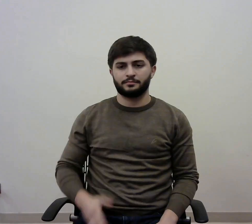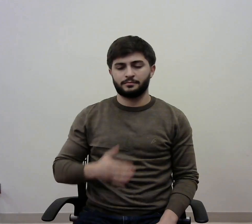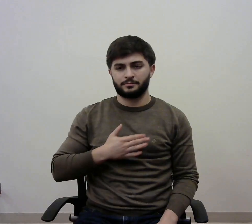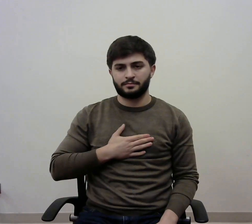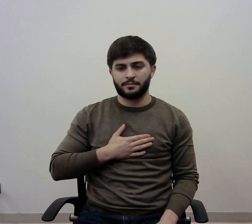mən